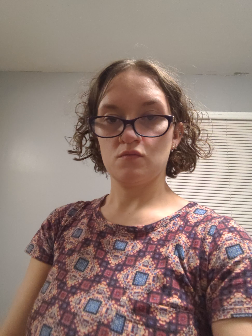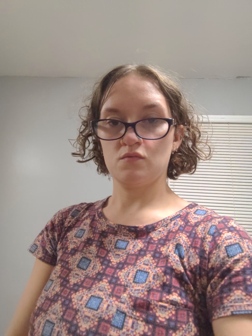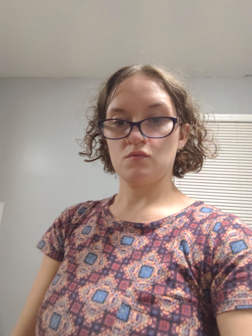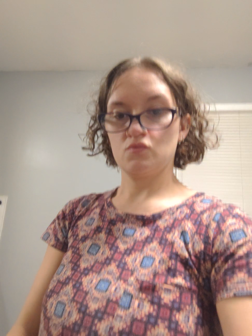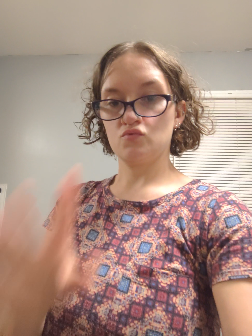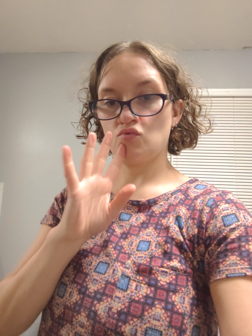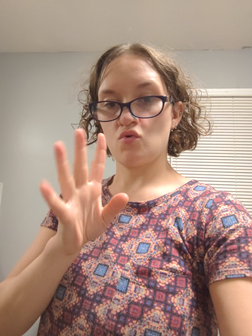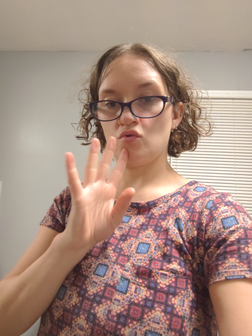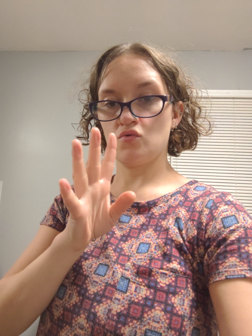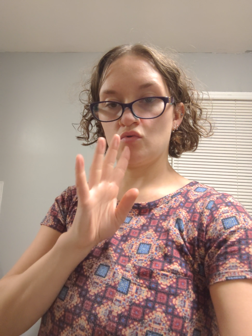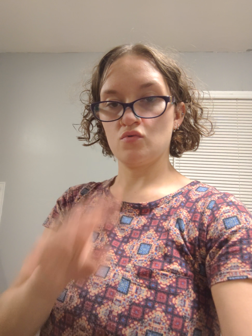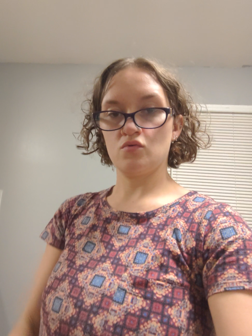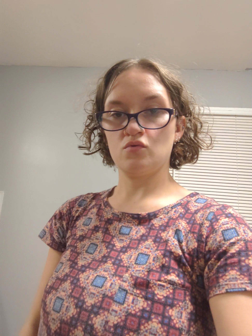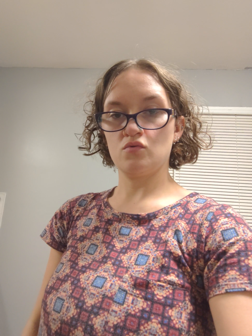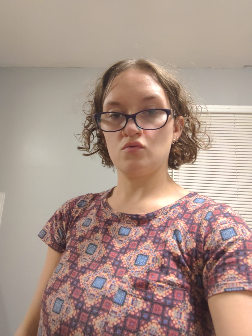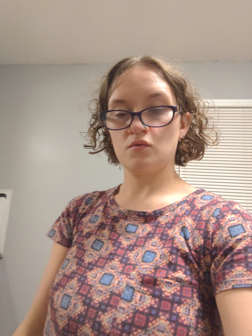talk